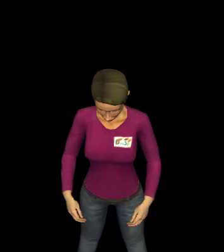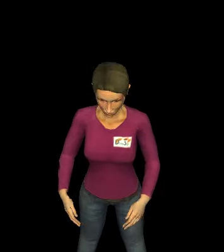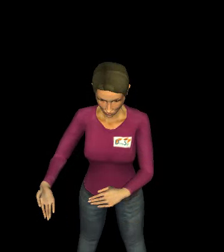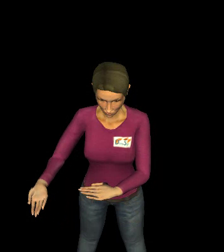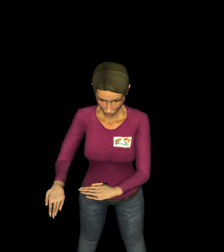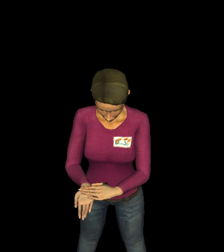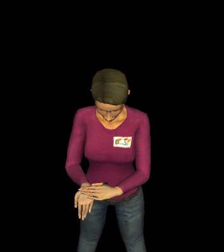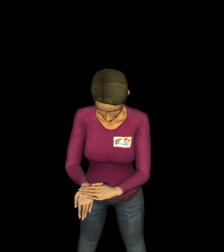فرن